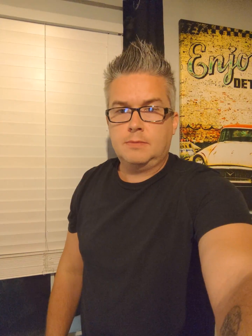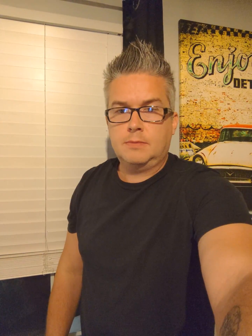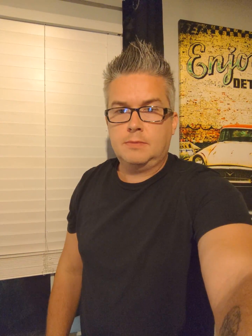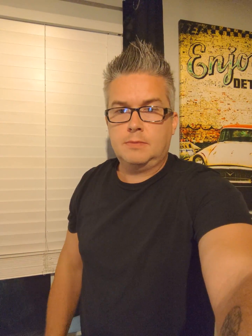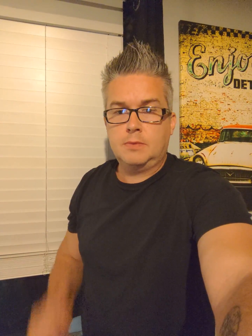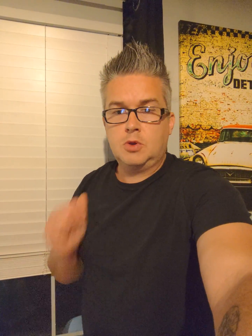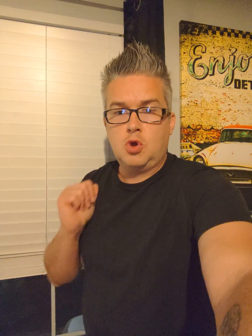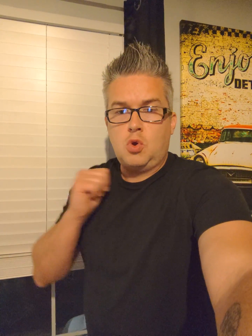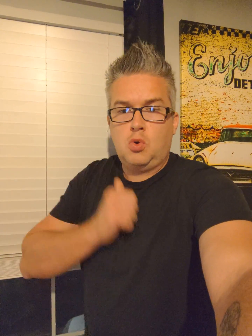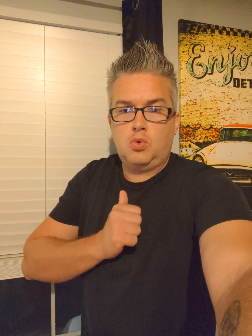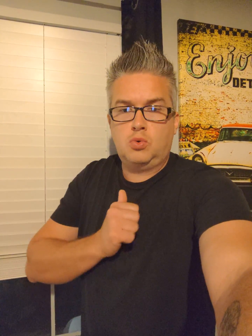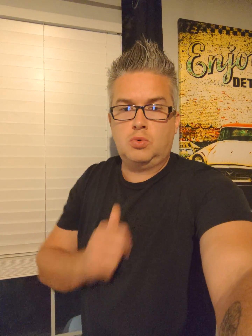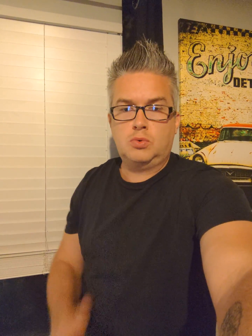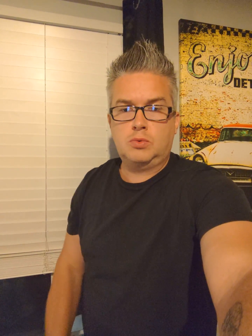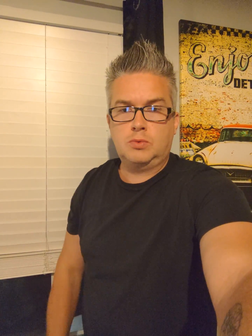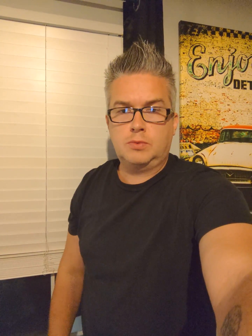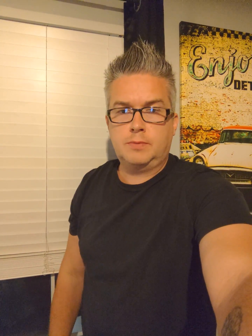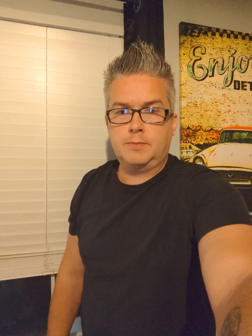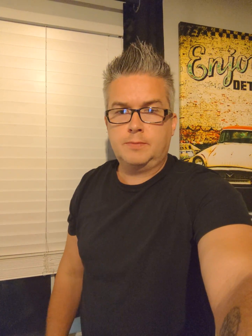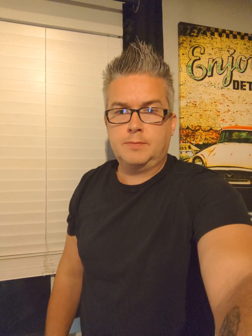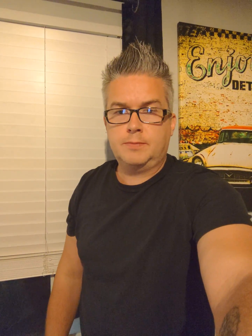coats